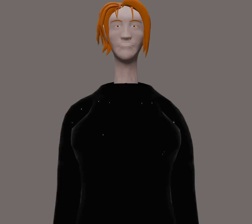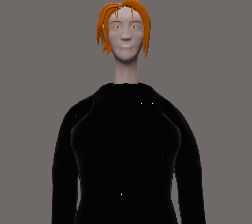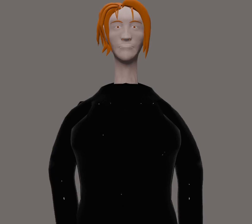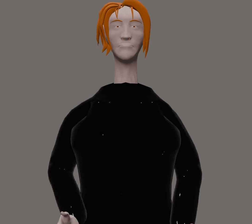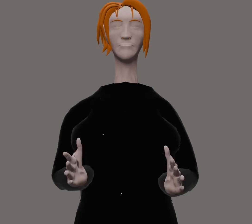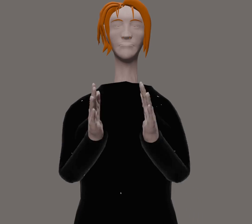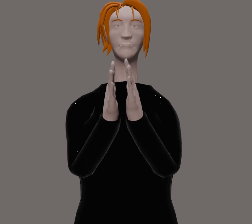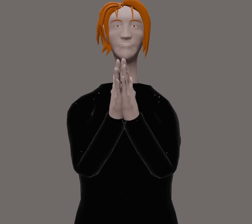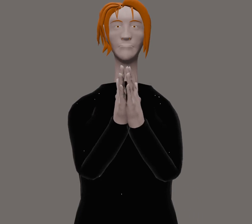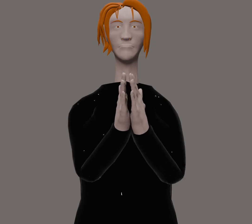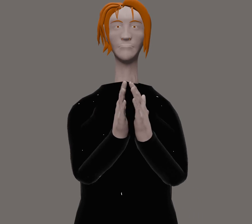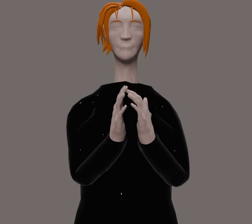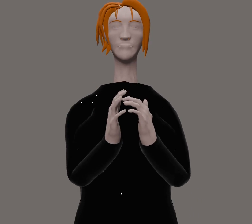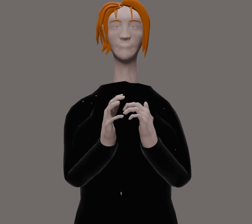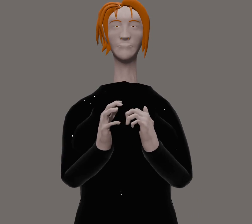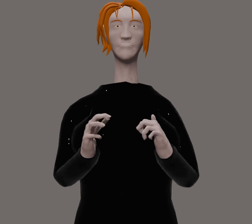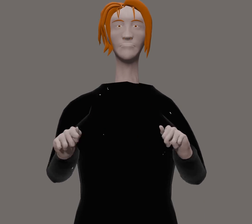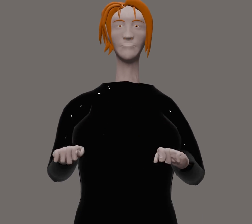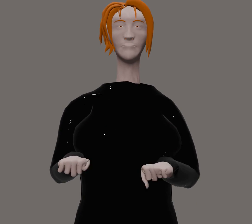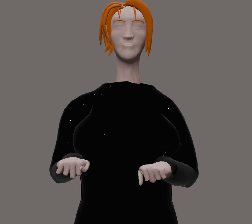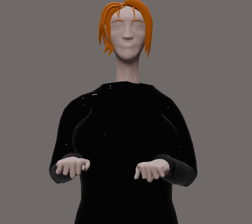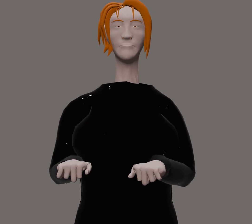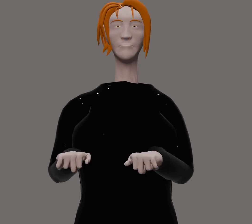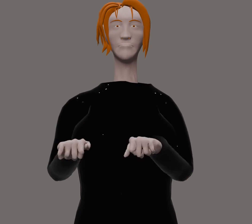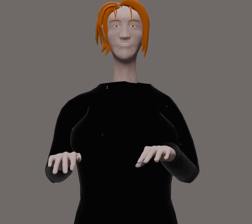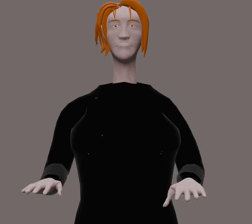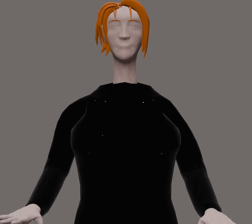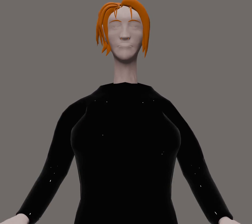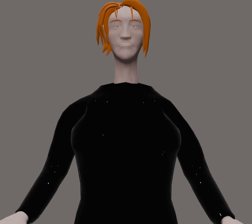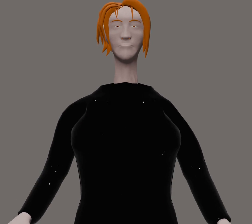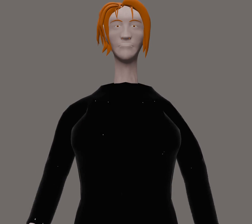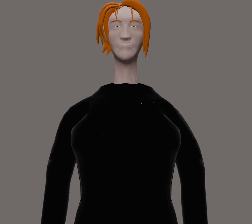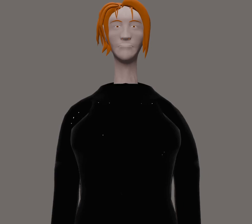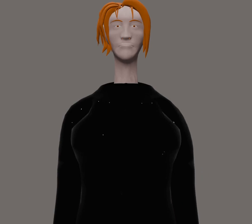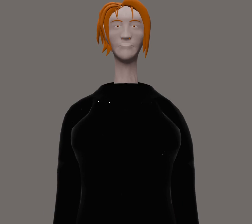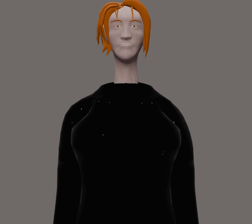Benediction